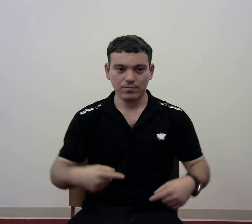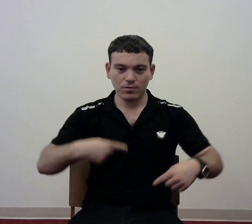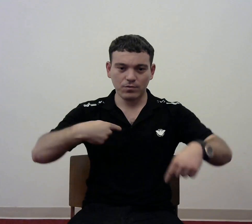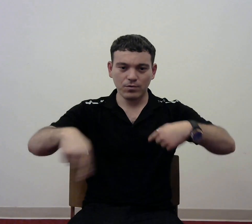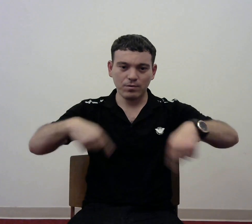futbol